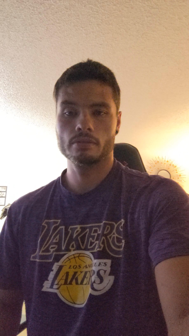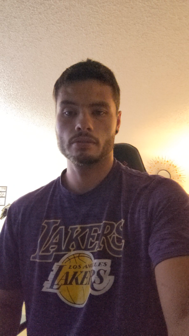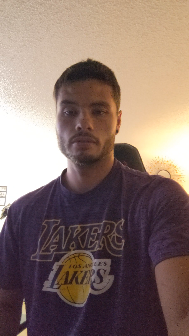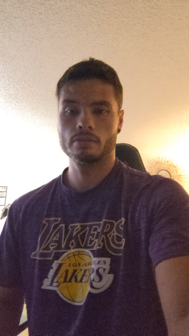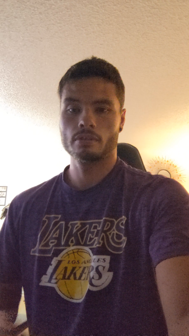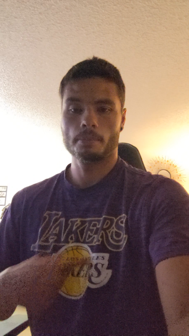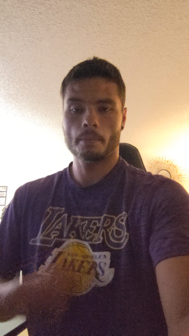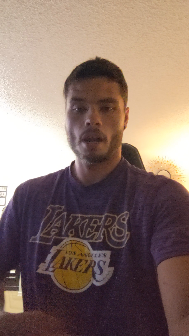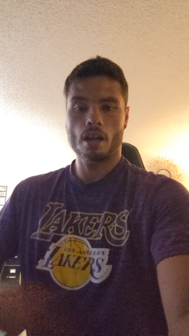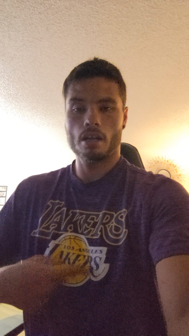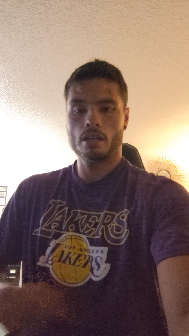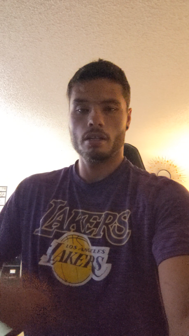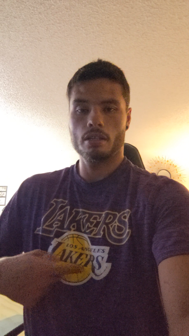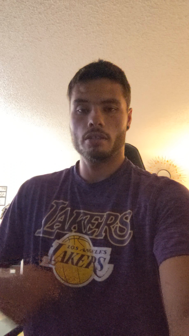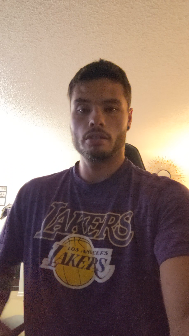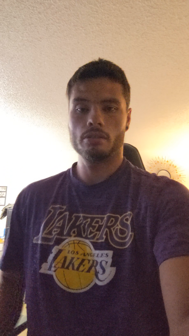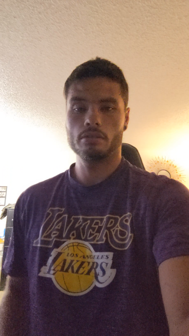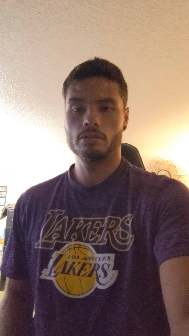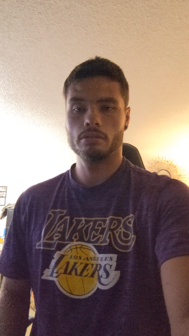belly button